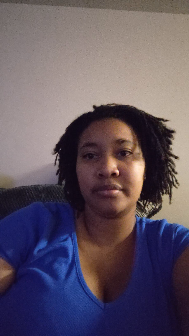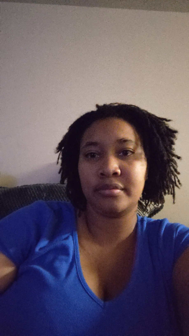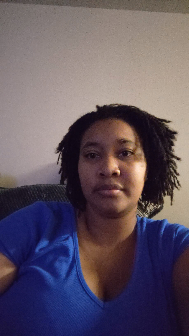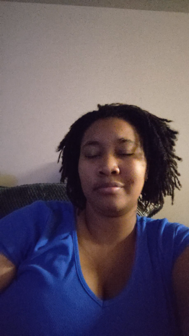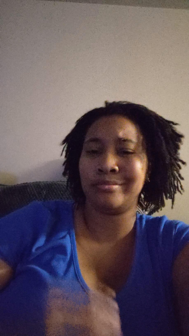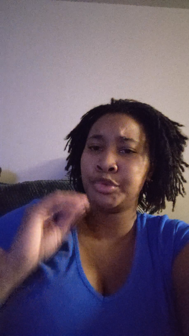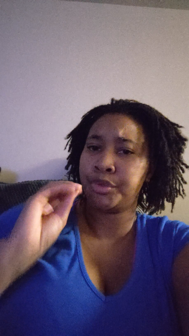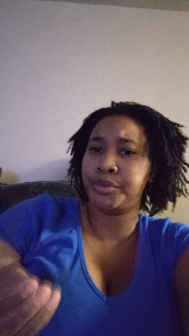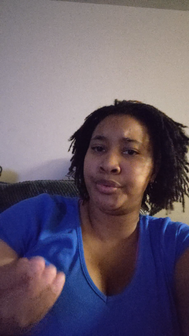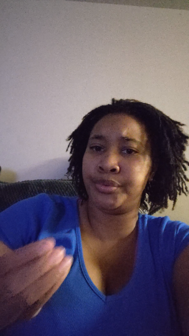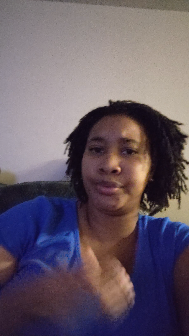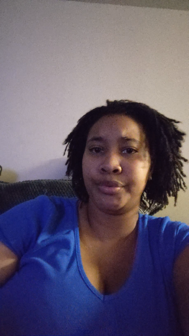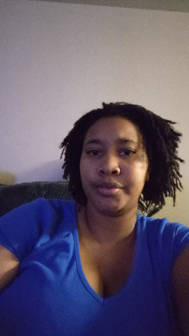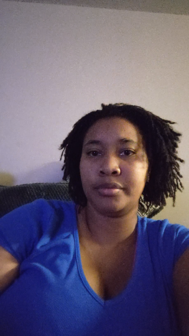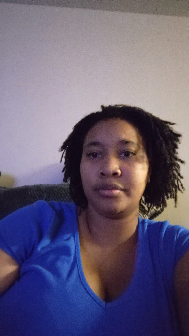none